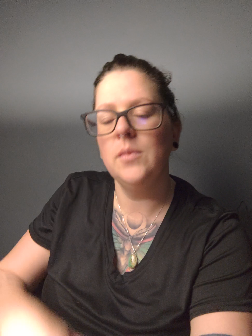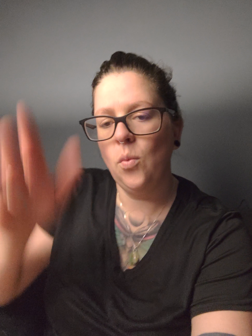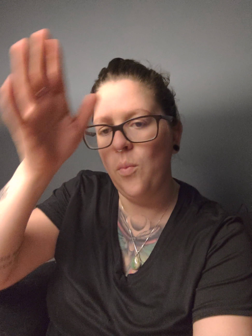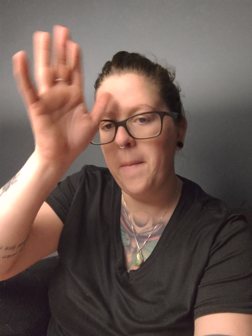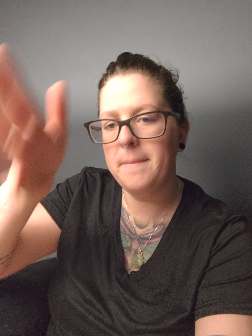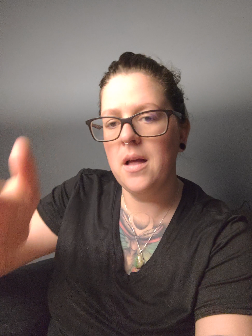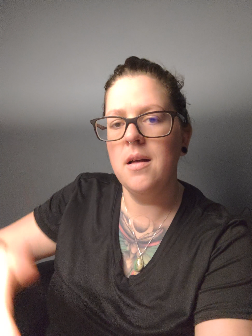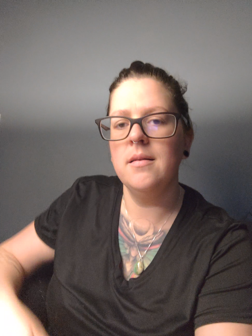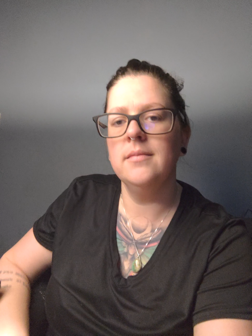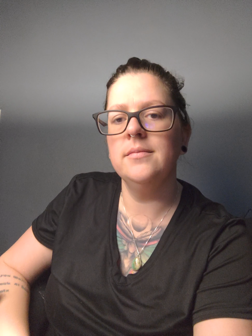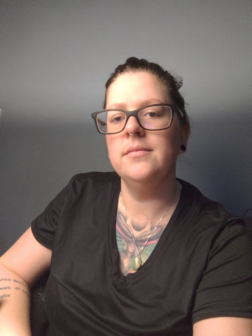grandpa